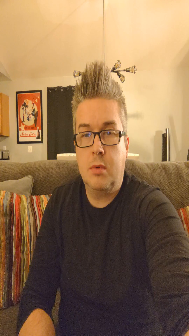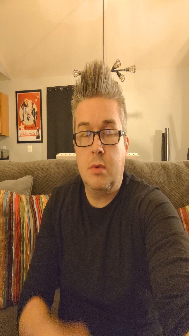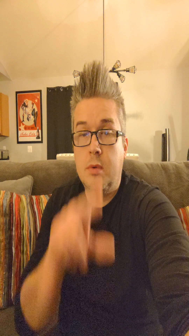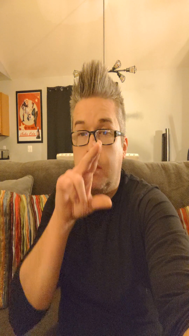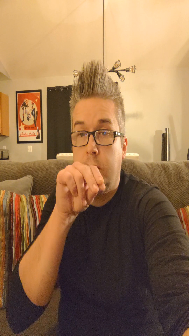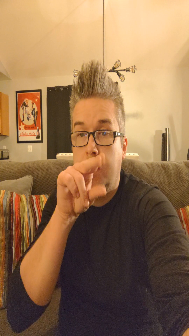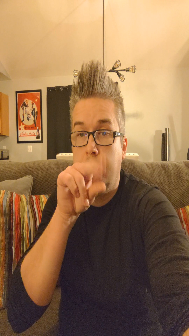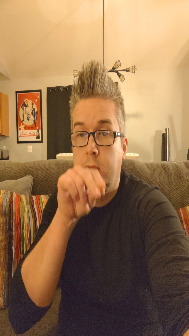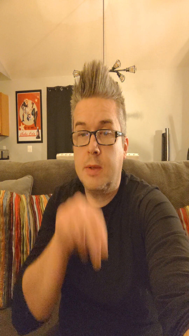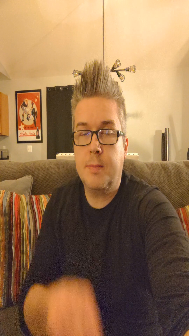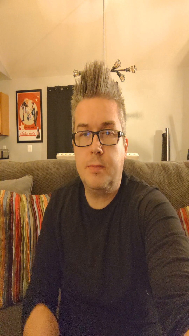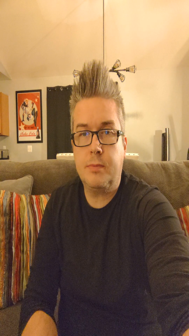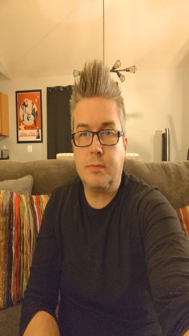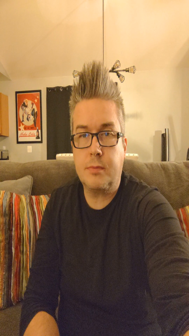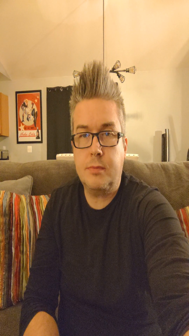duck